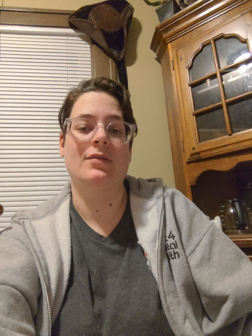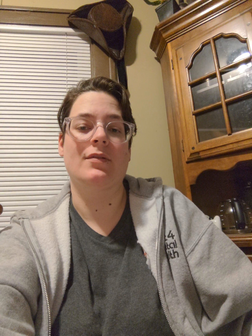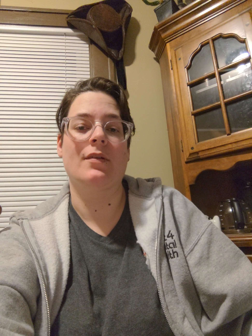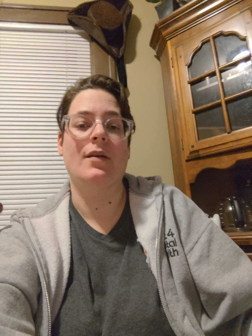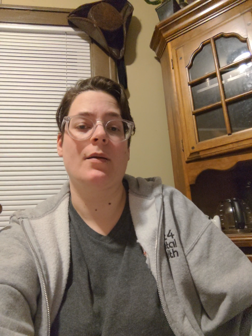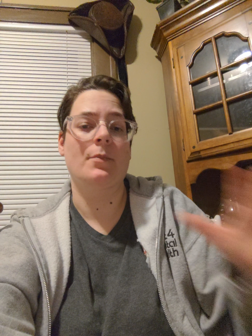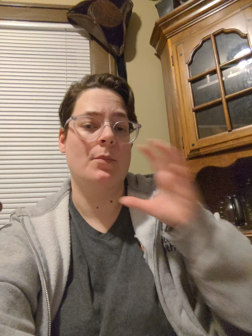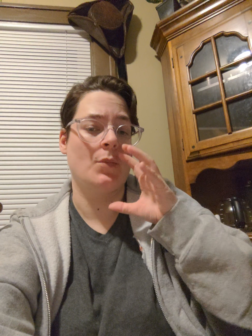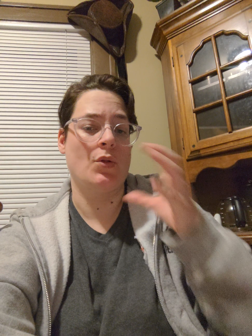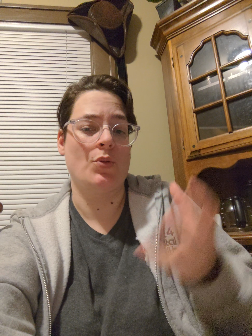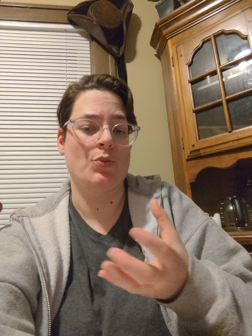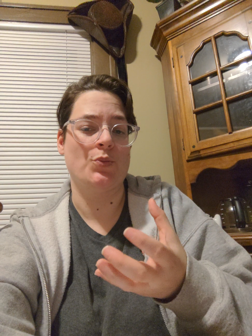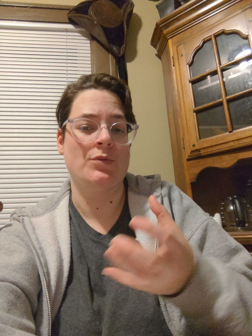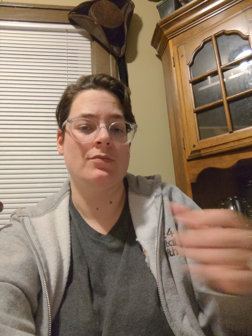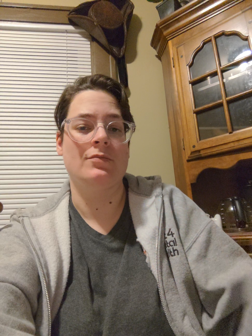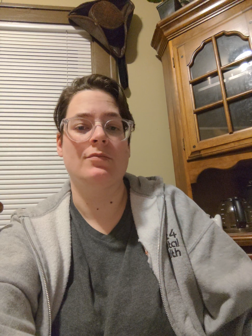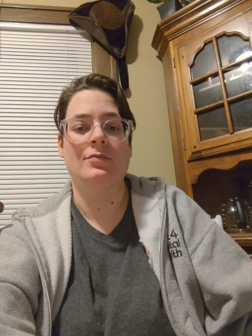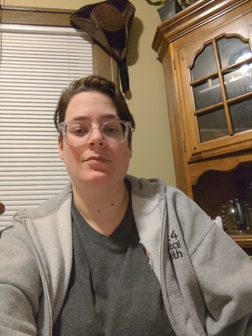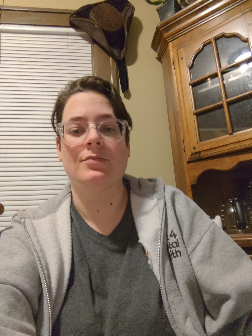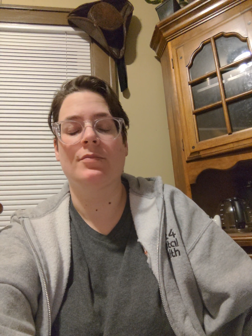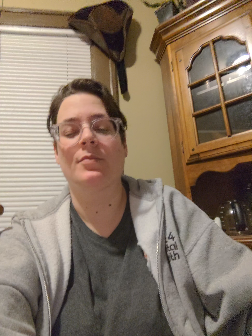balloon